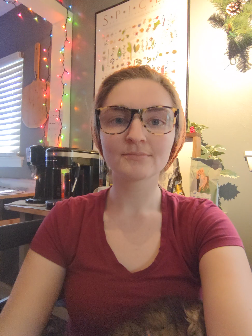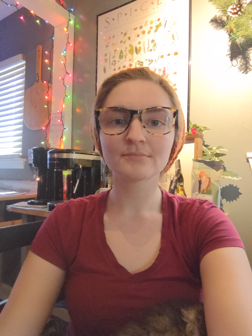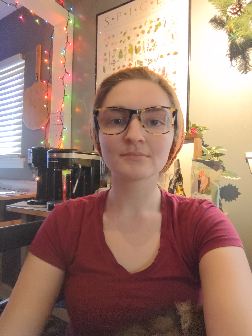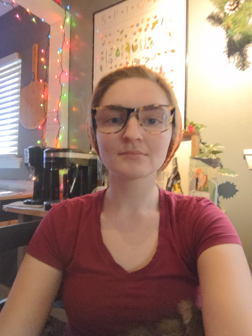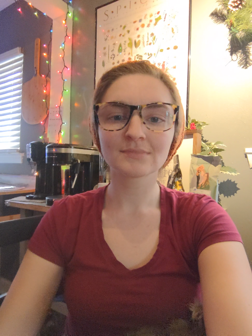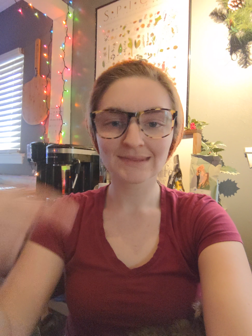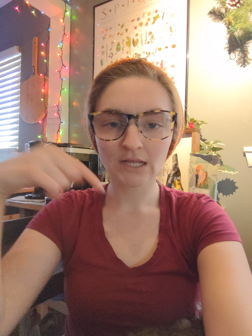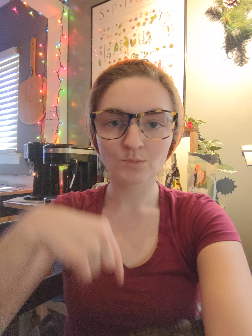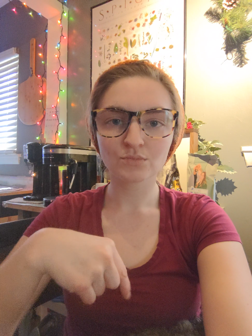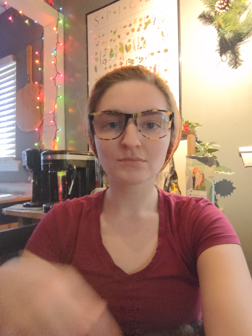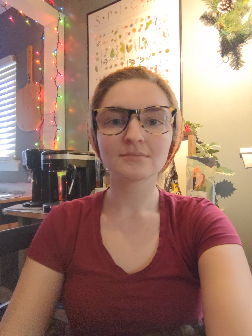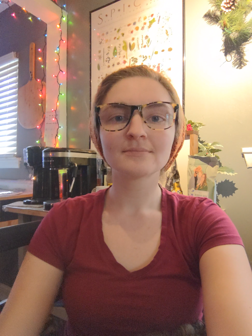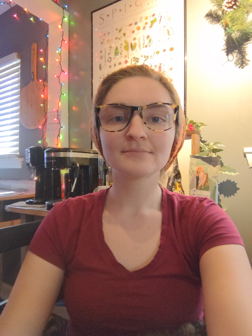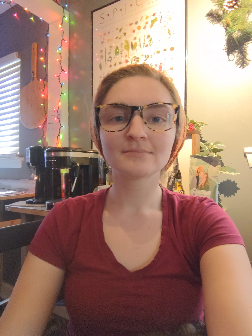down